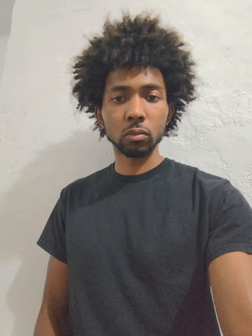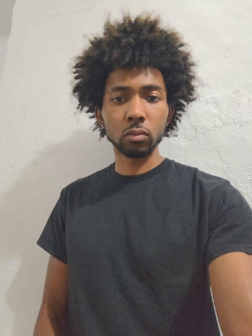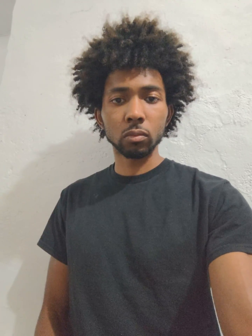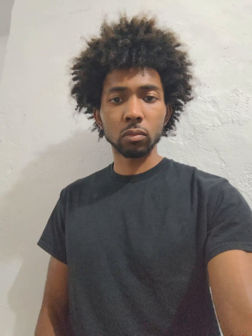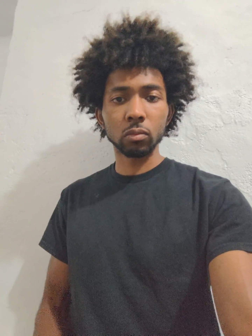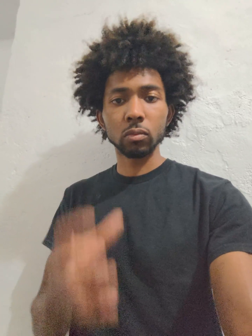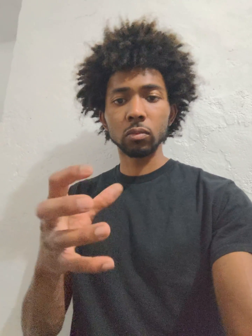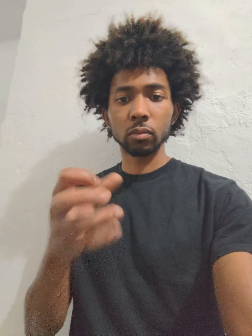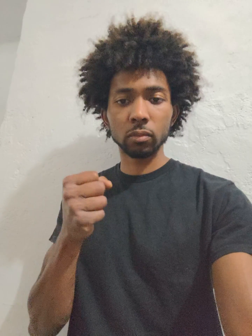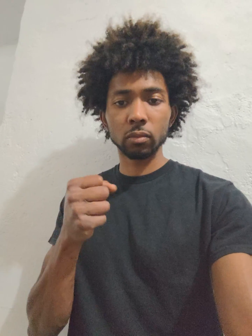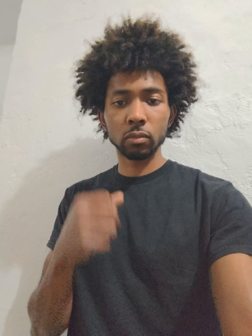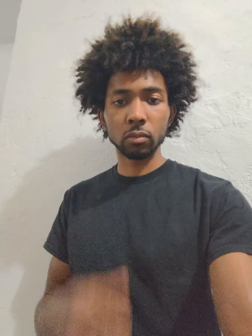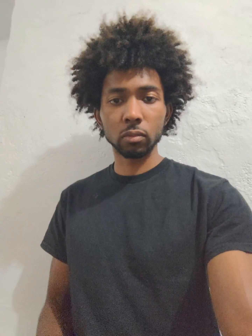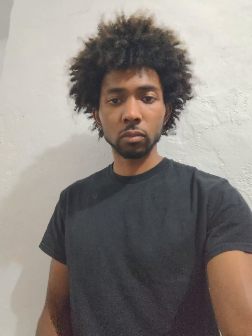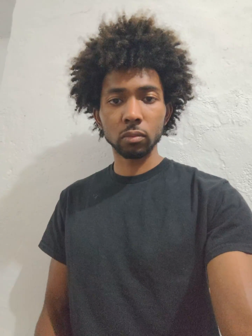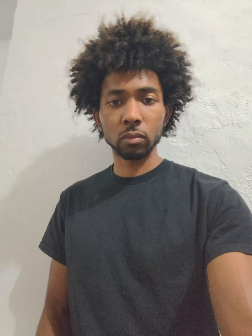get